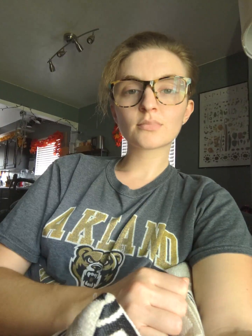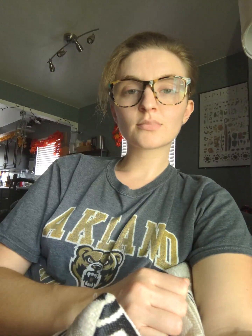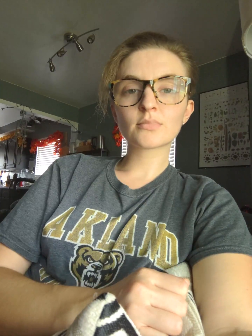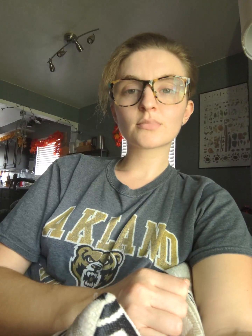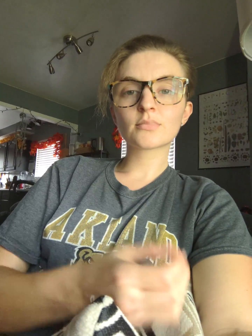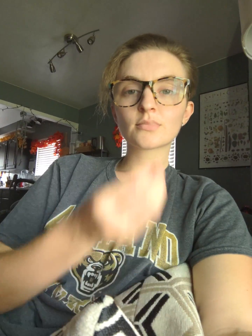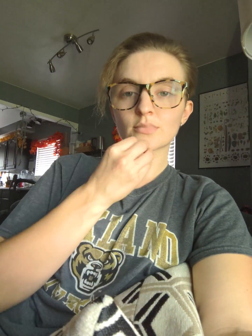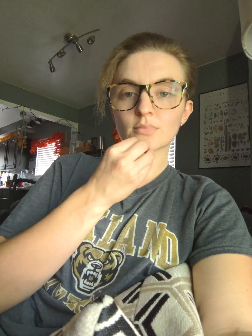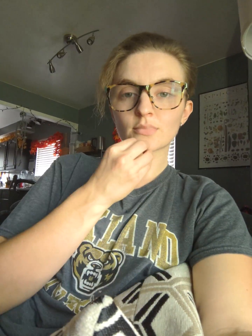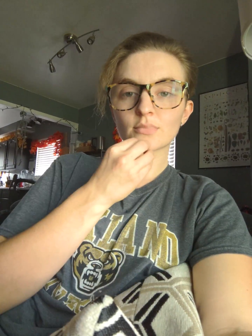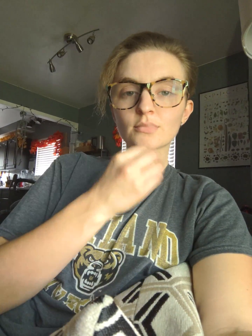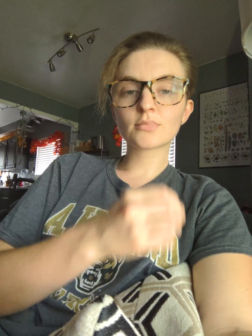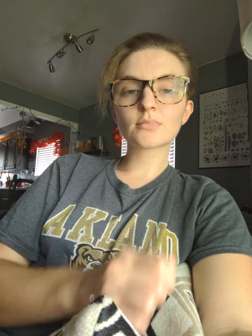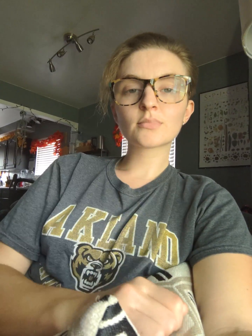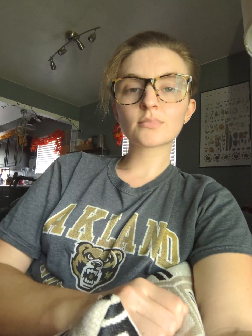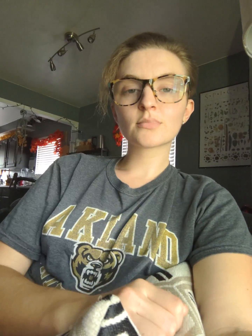eat